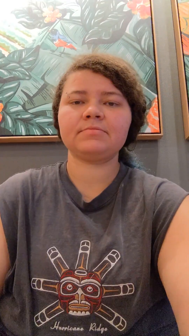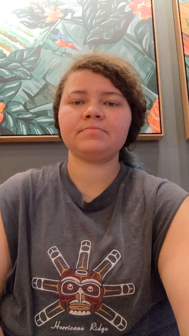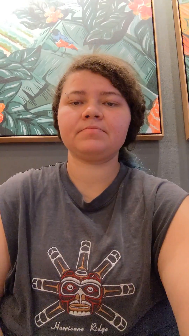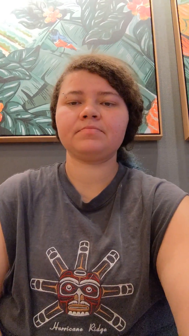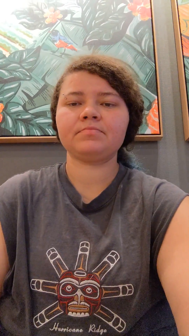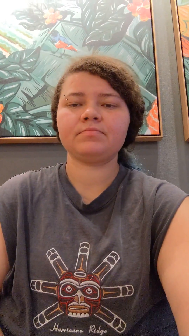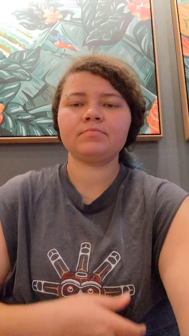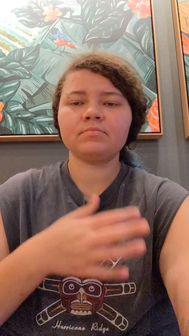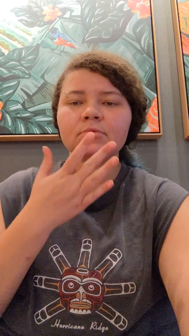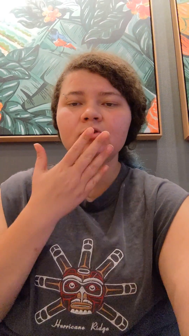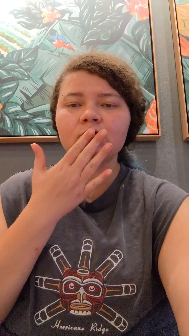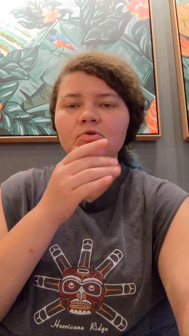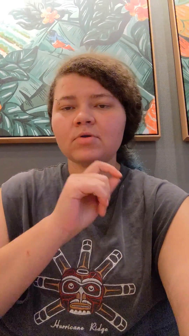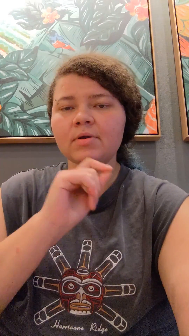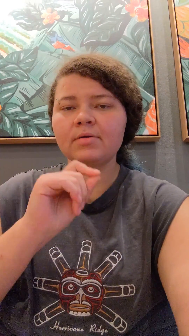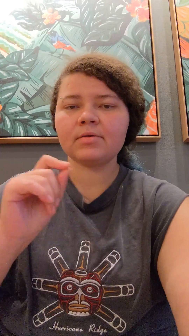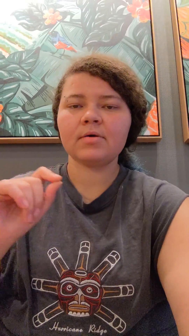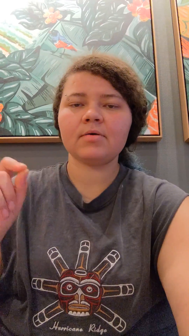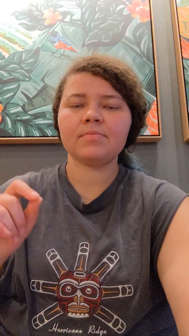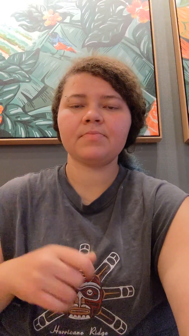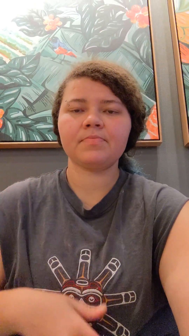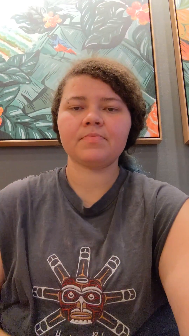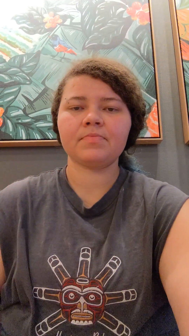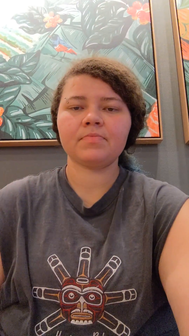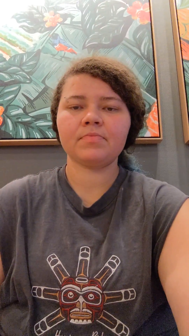crayon